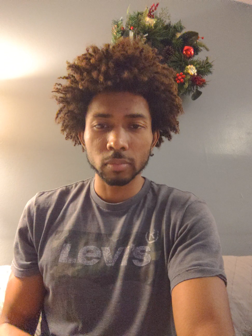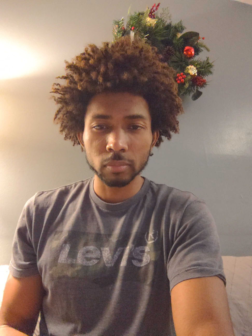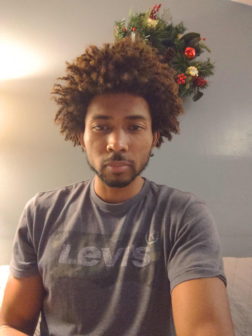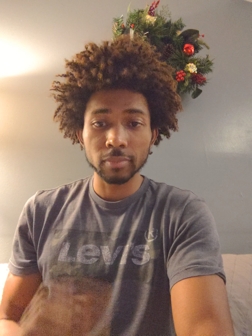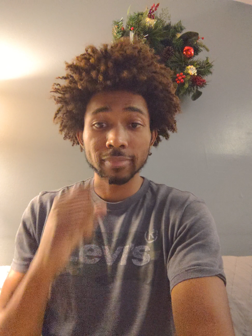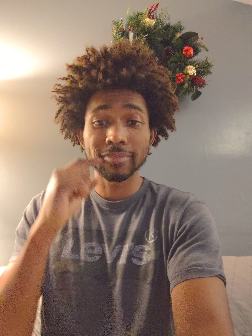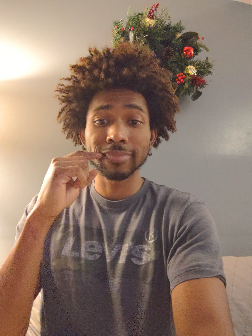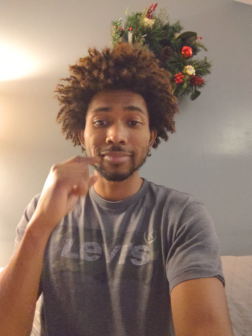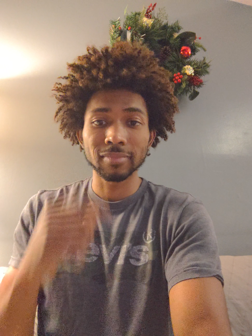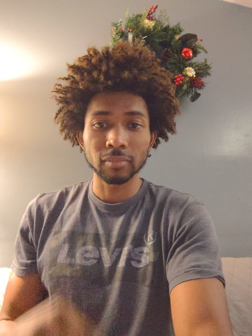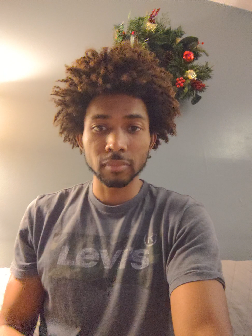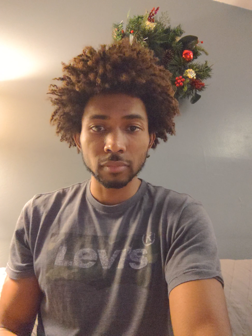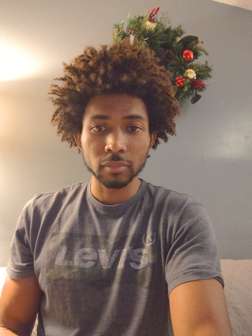smile